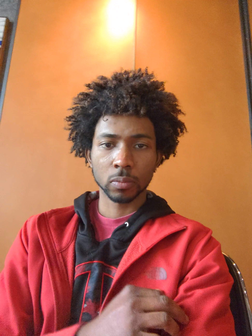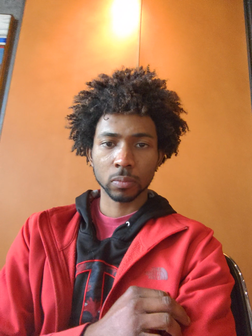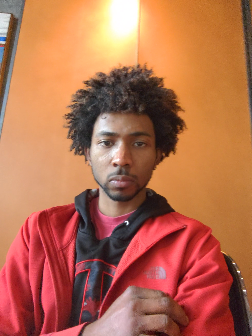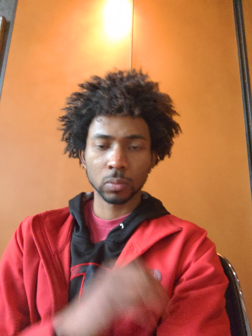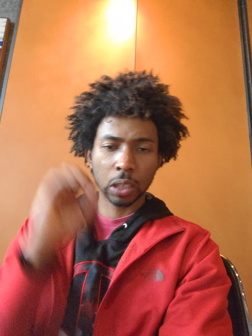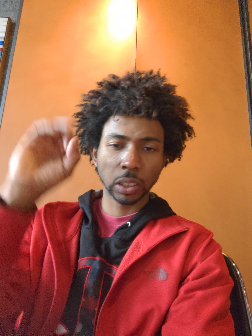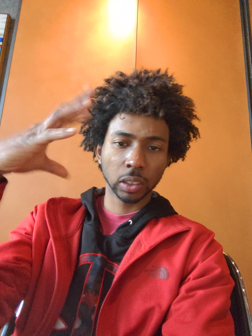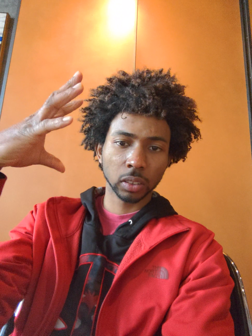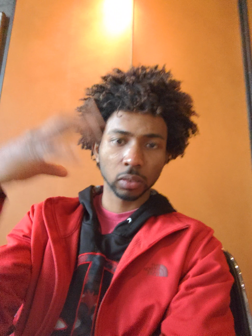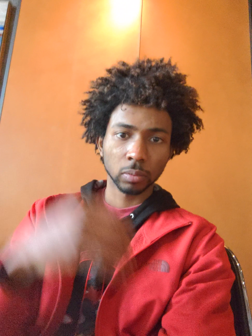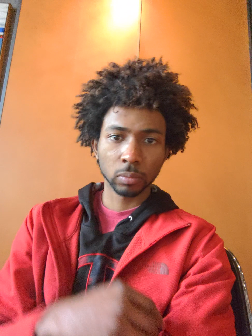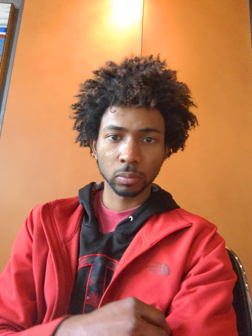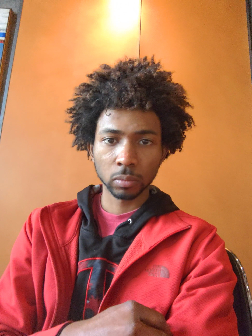sun